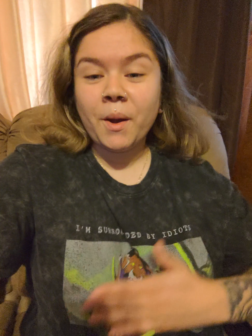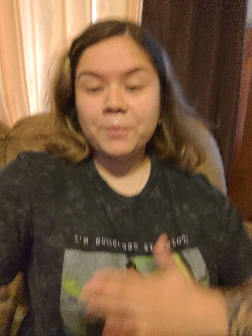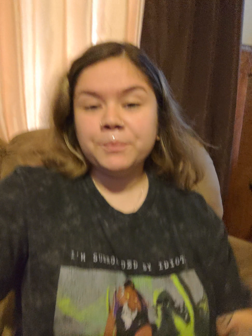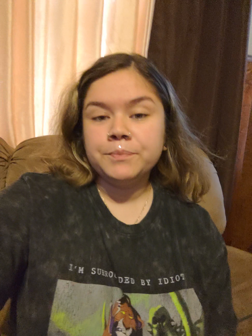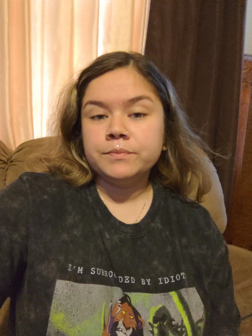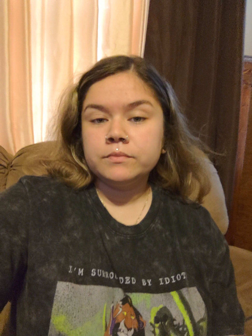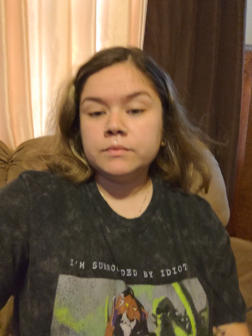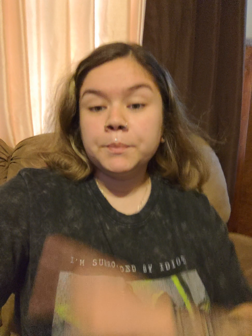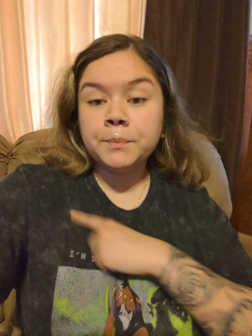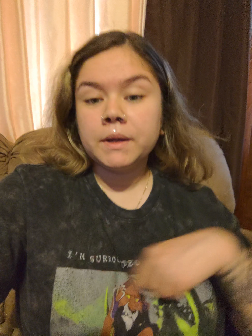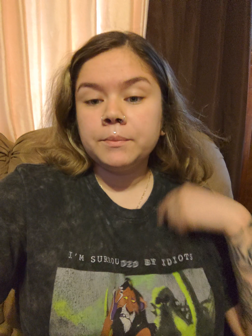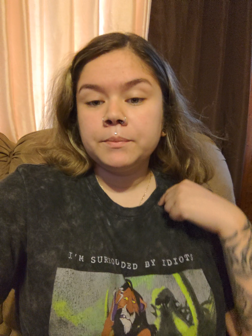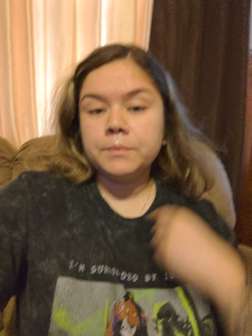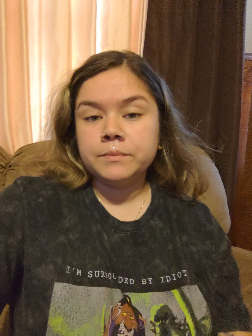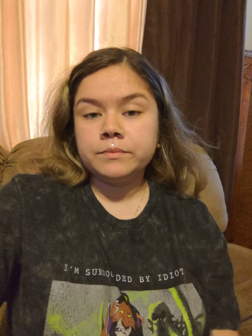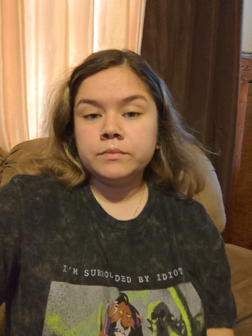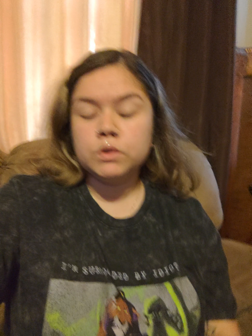bib